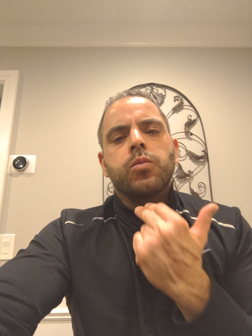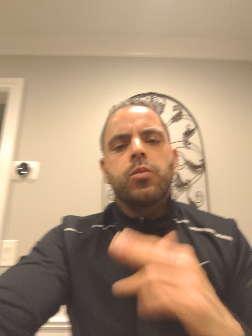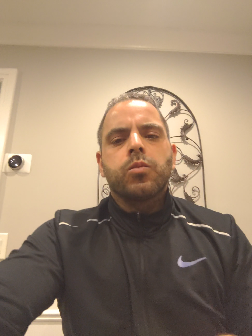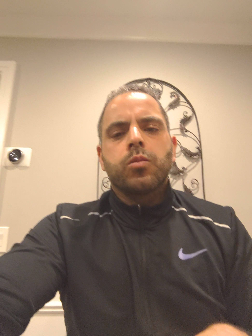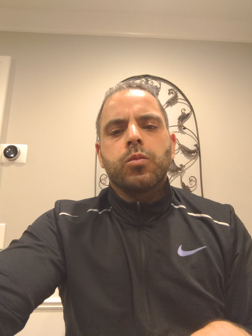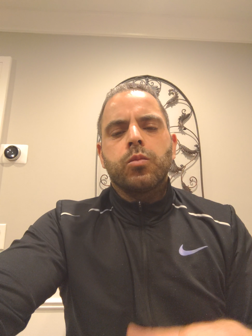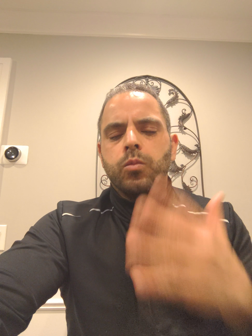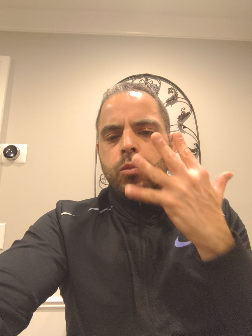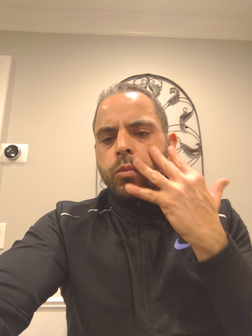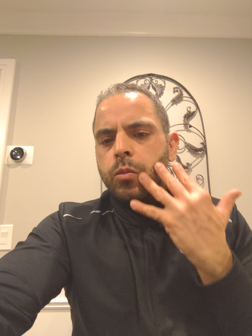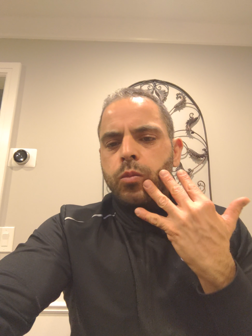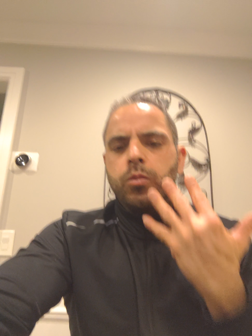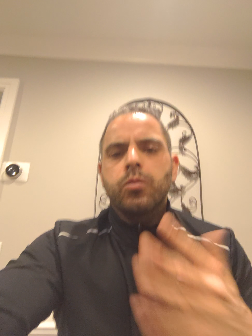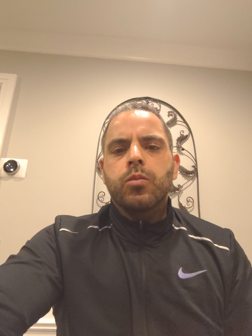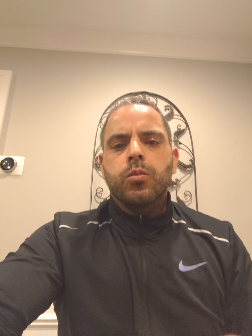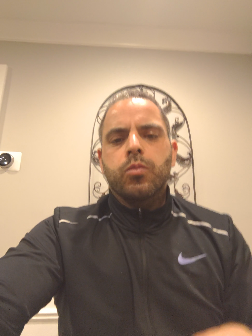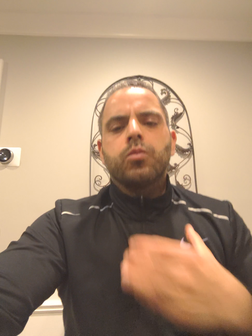sad